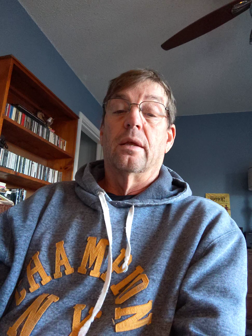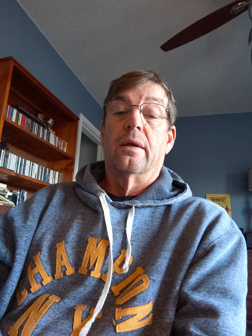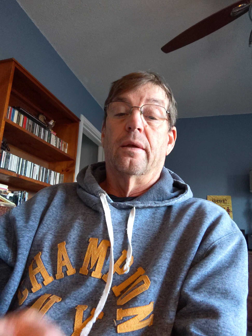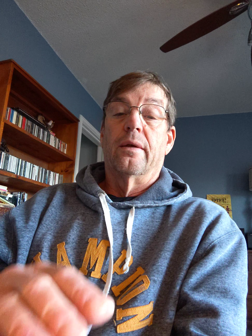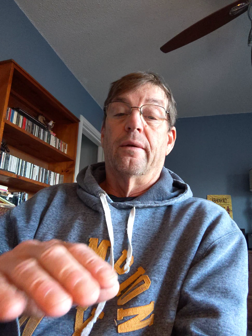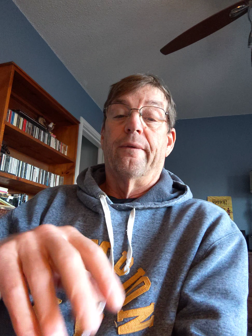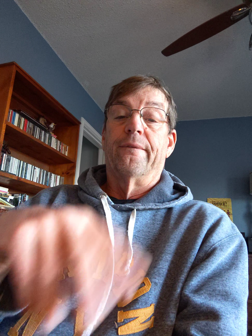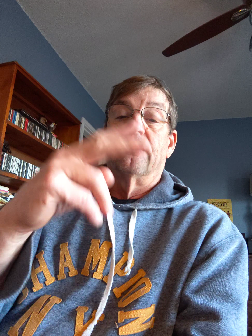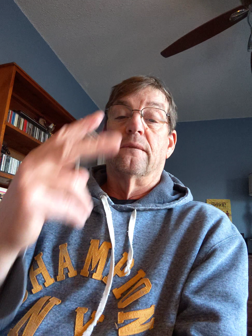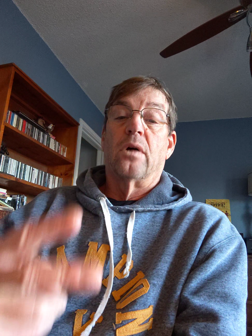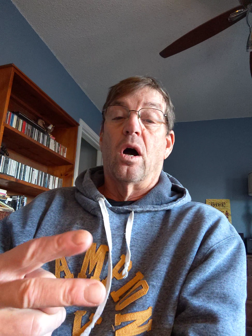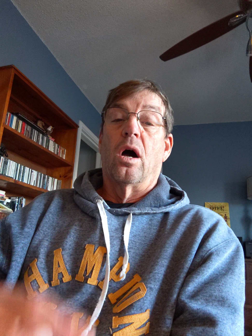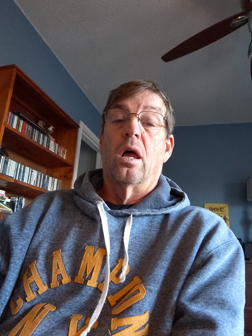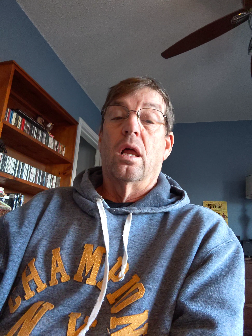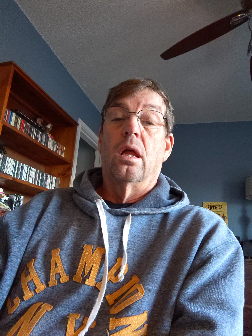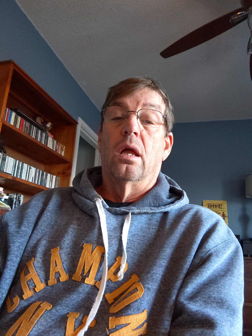fall